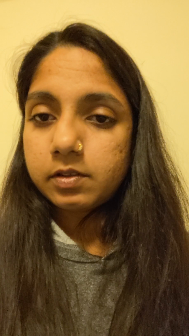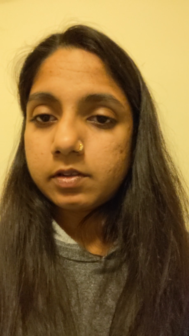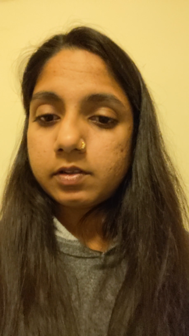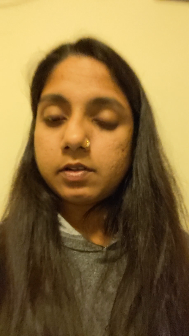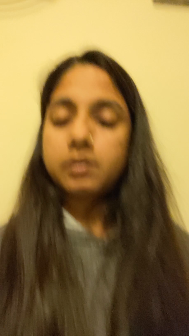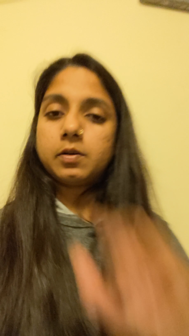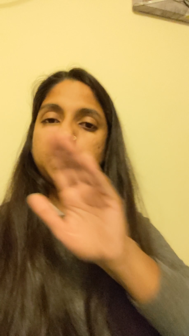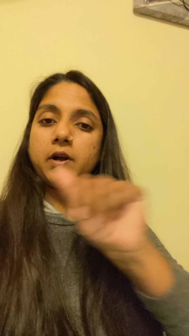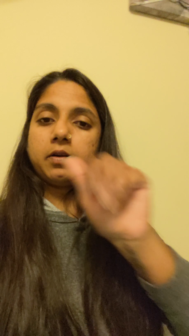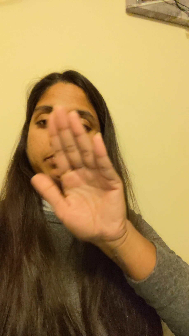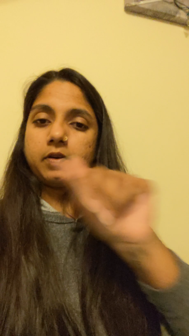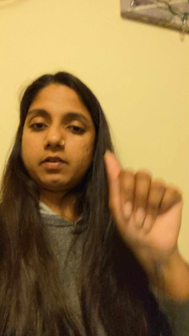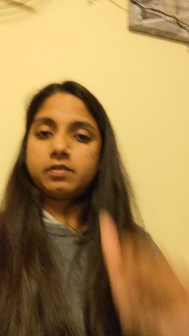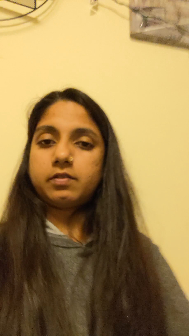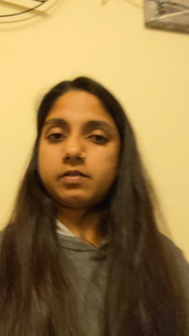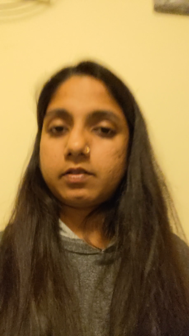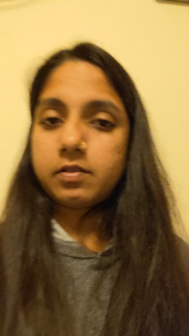baa baa